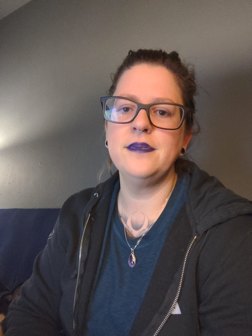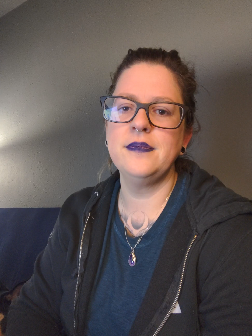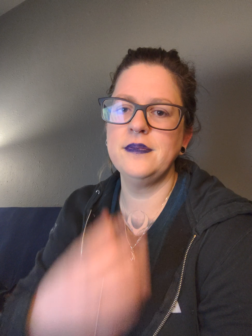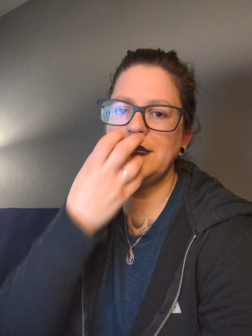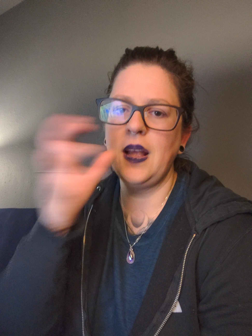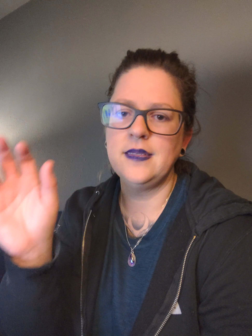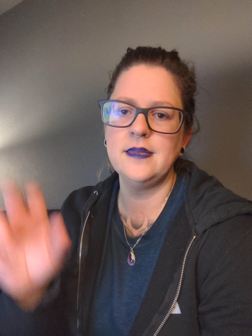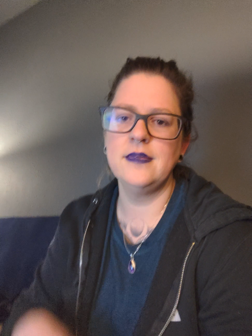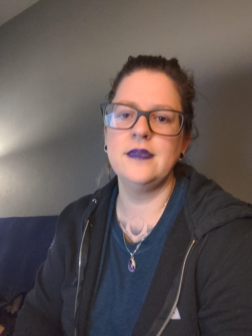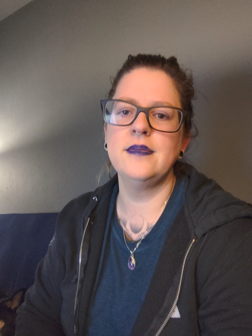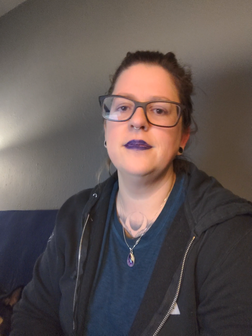hot